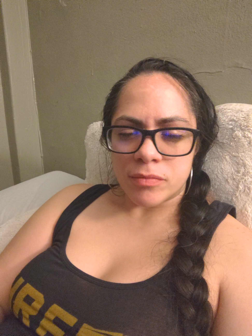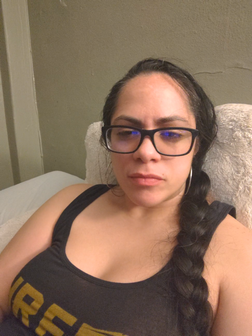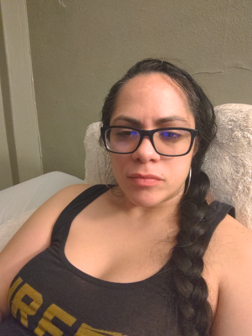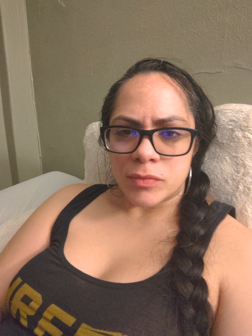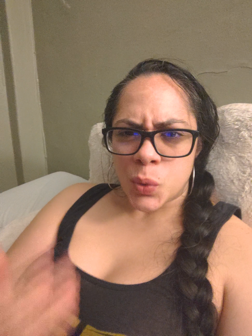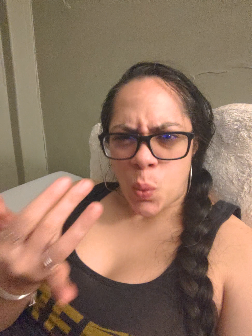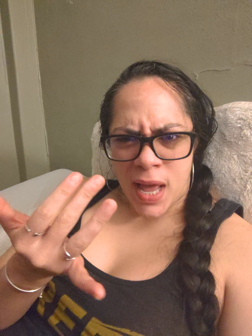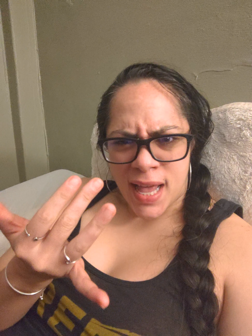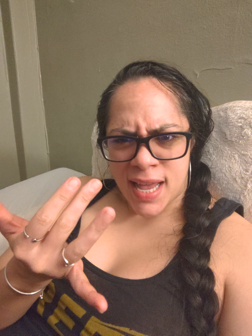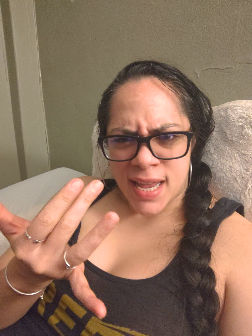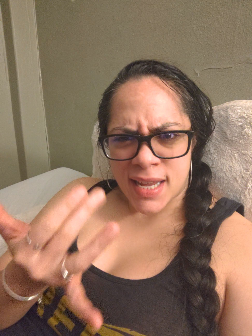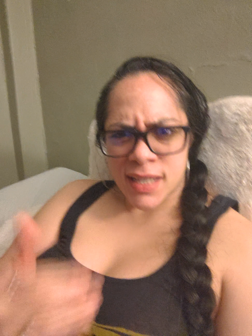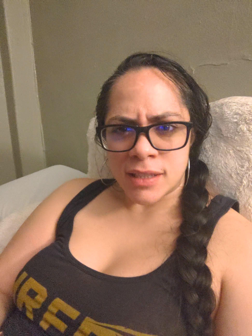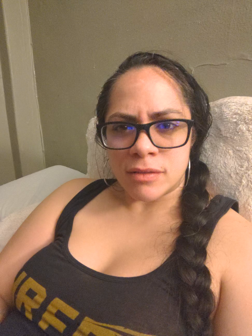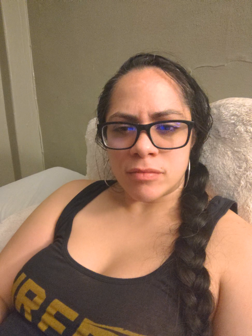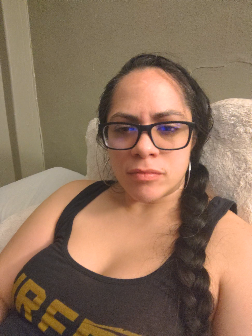wait